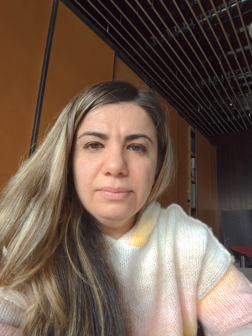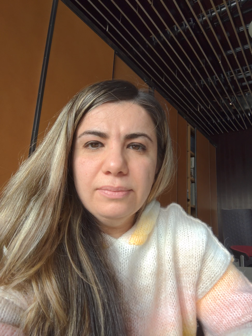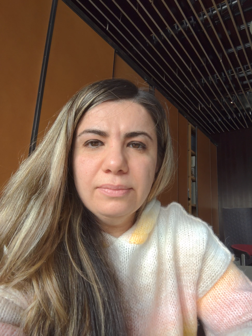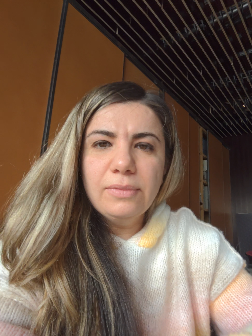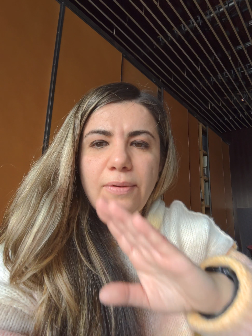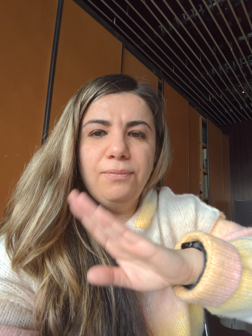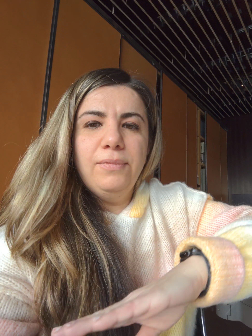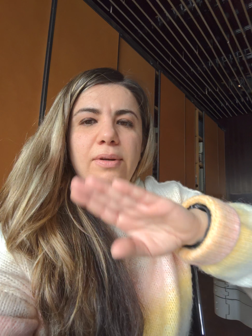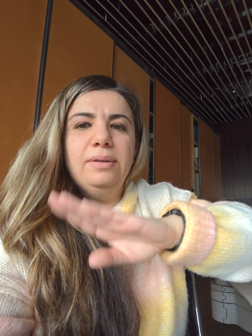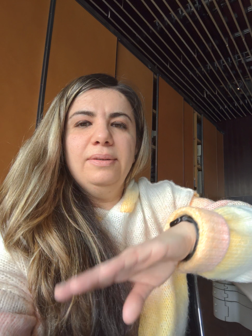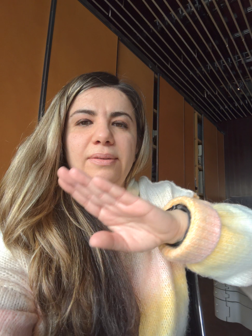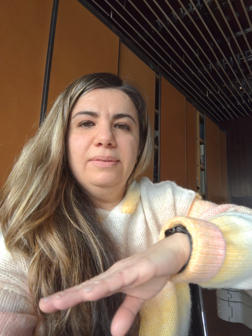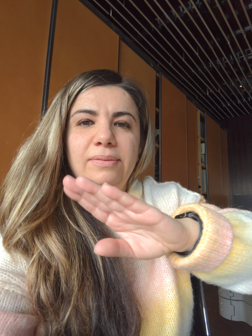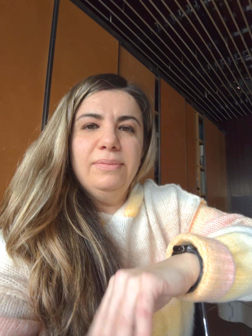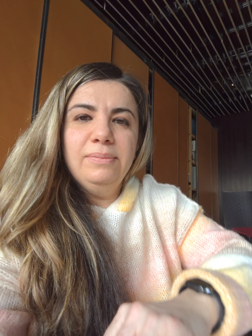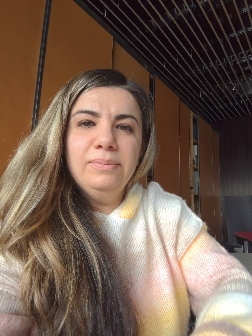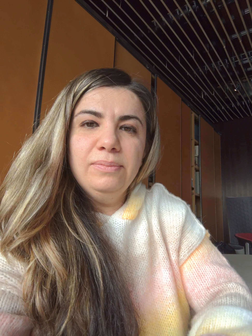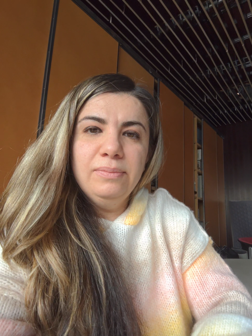fall